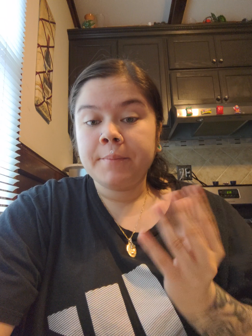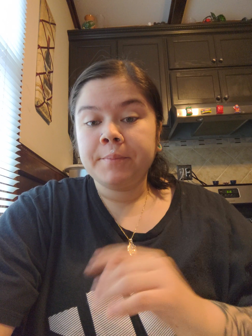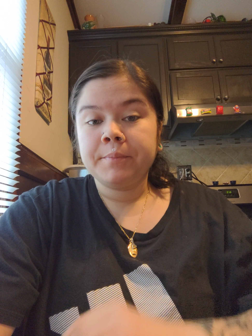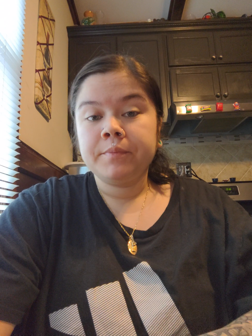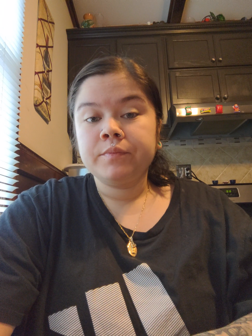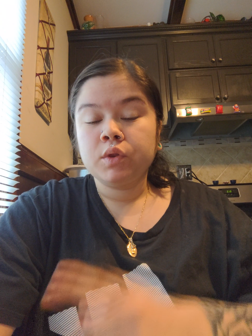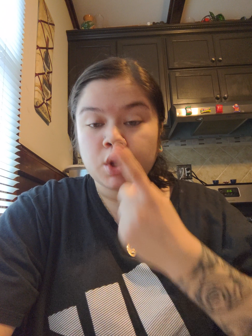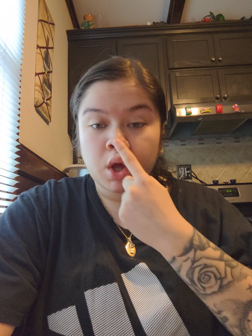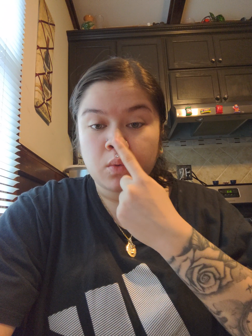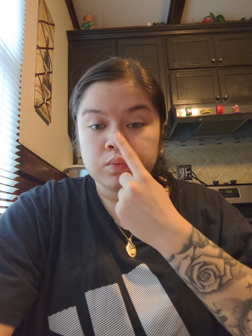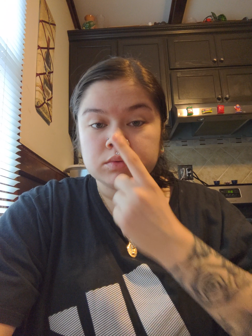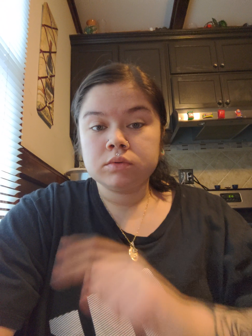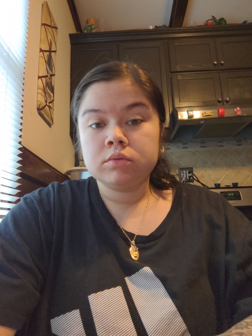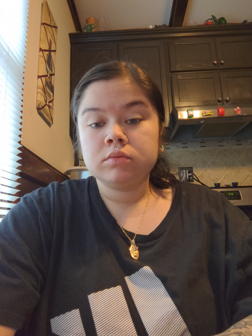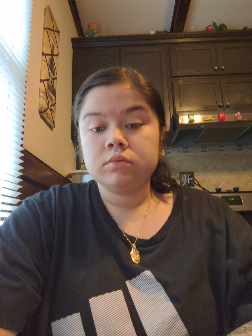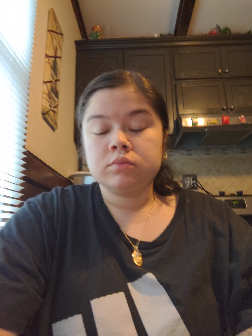nose